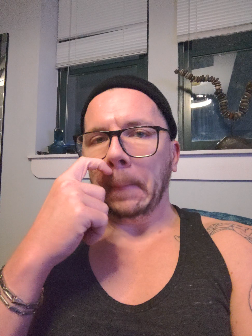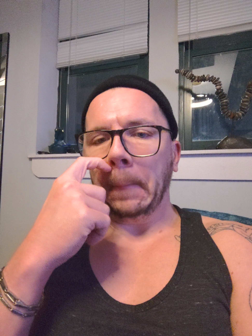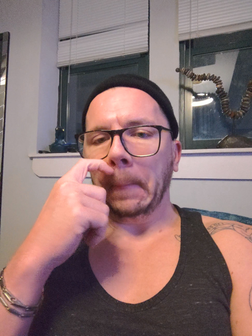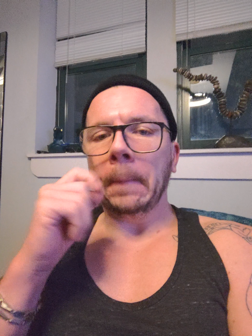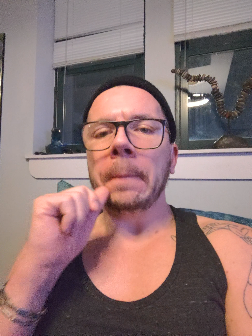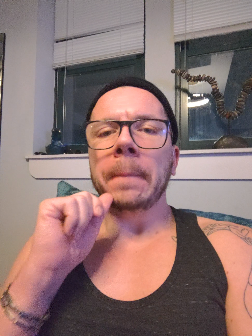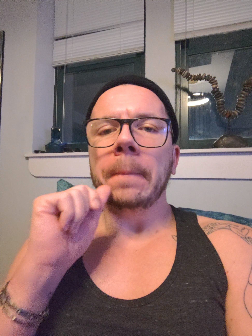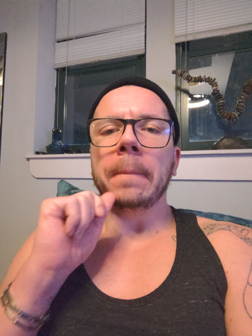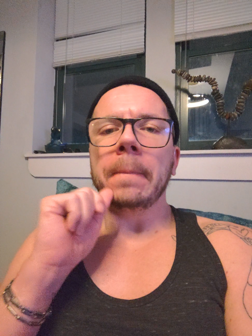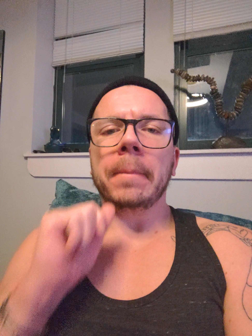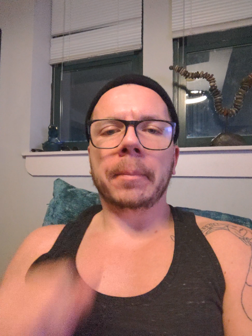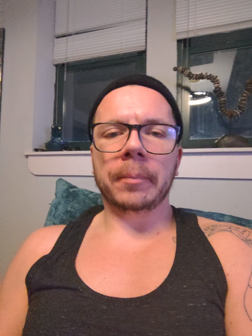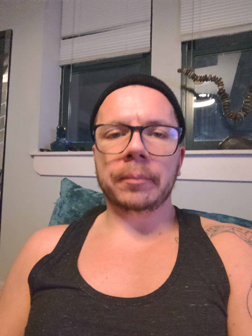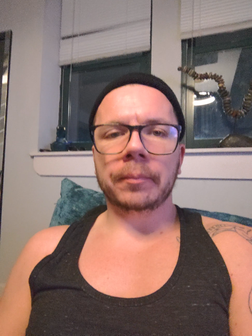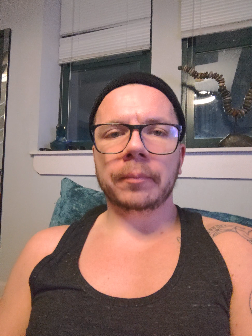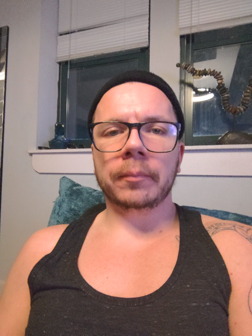aunt